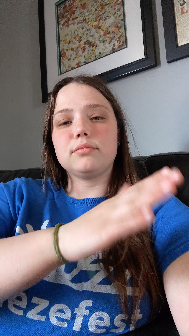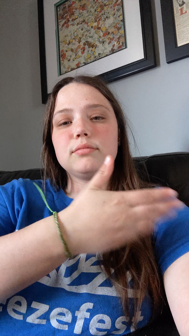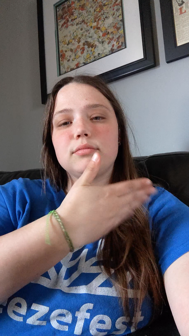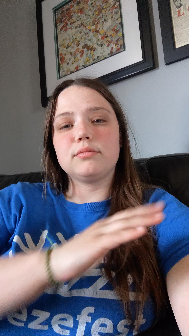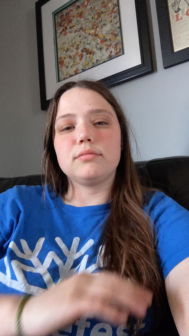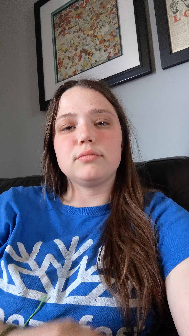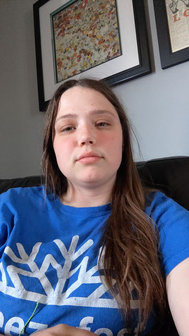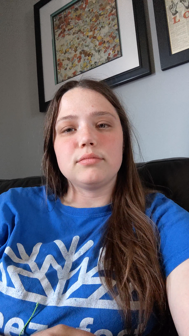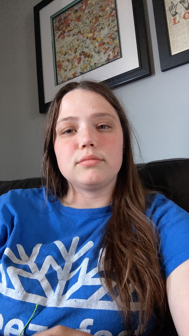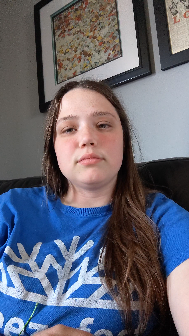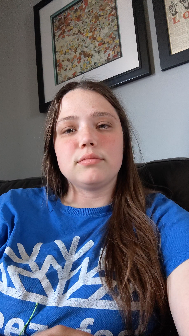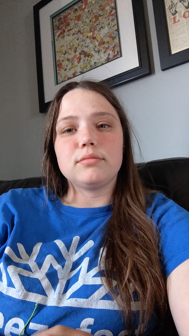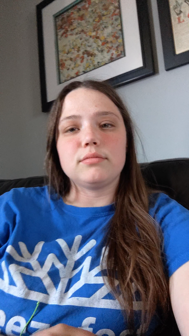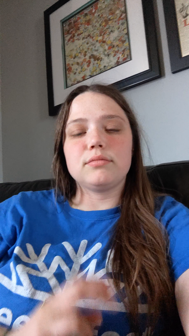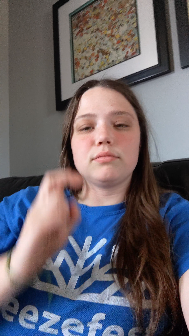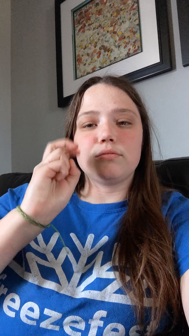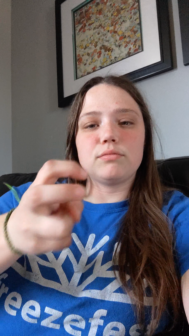hard